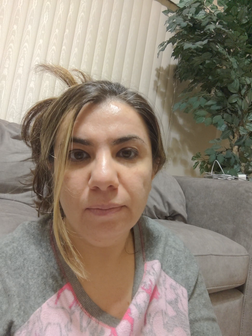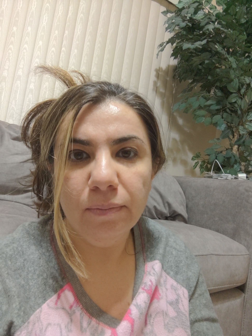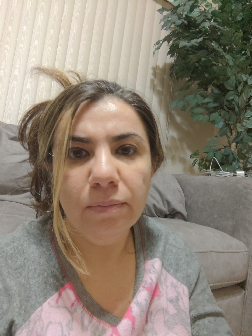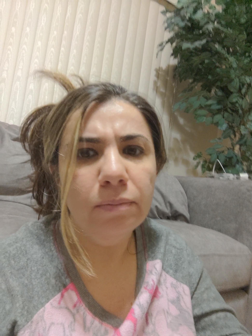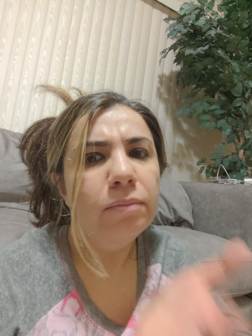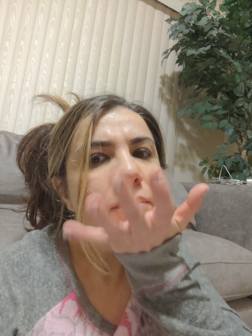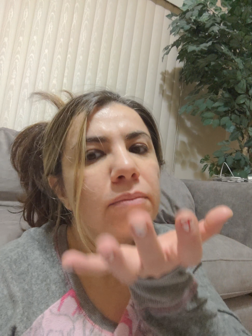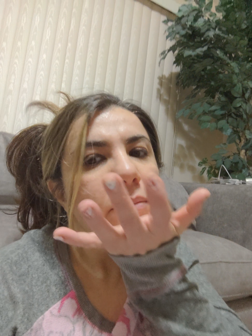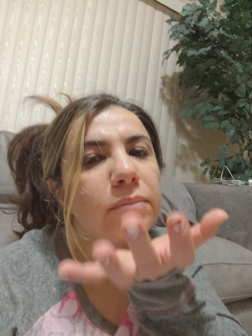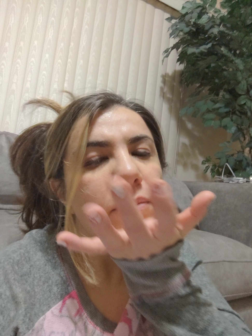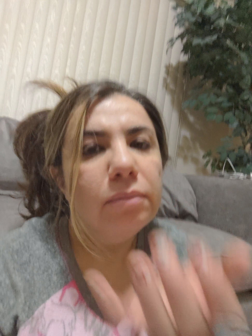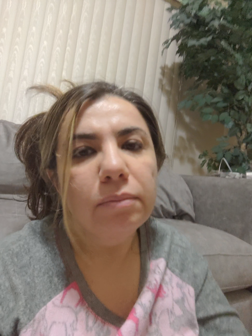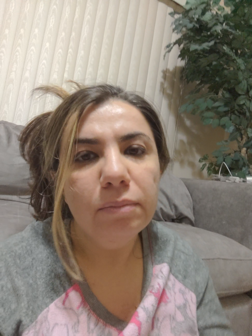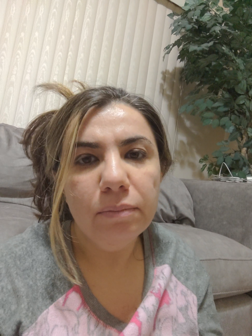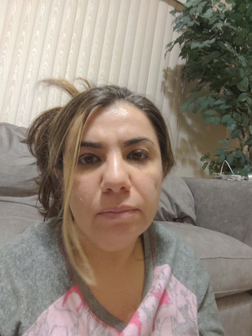grass